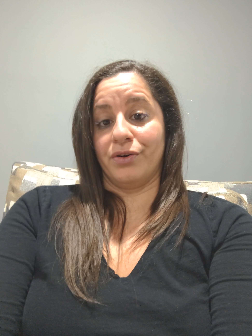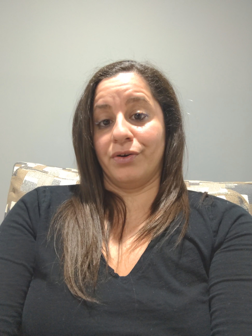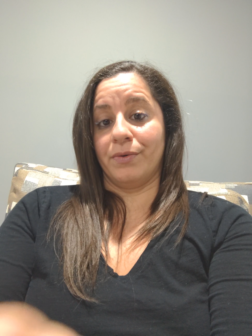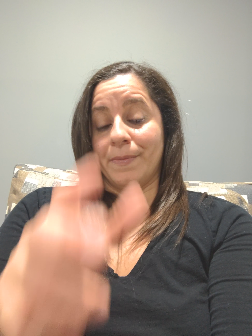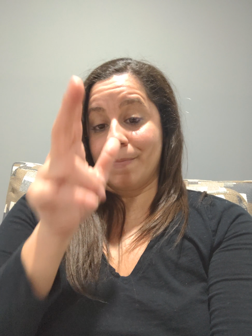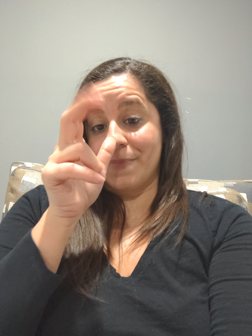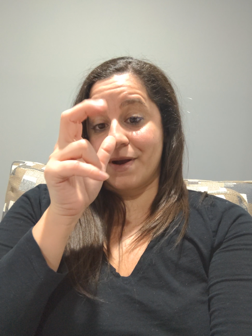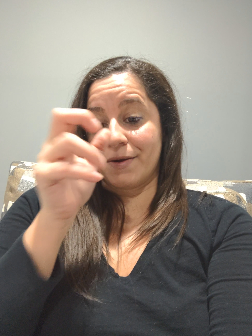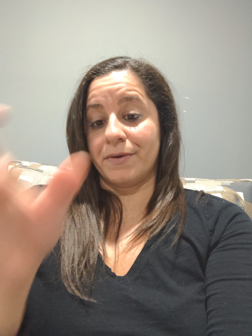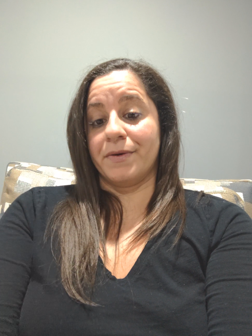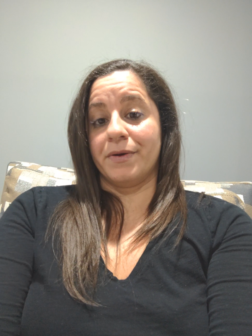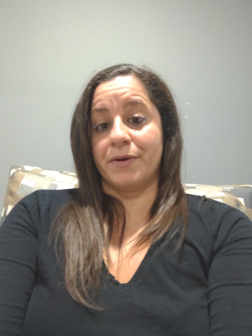bug